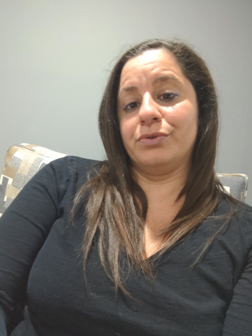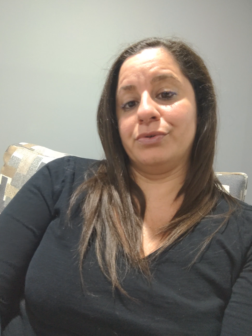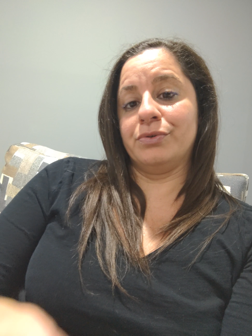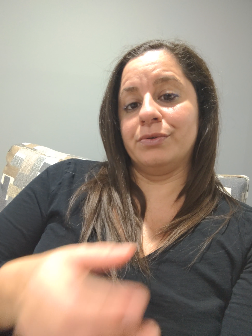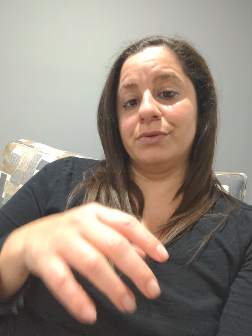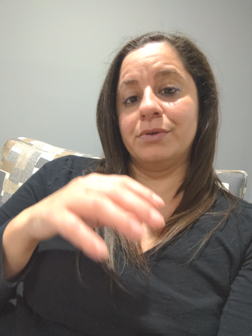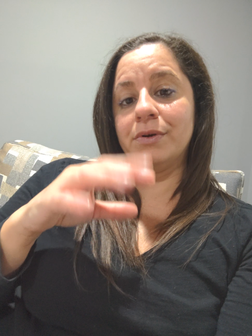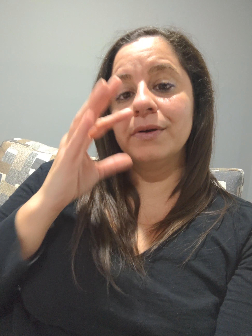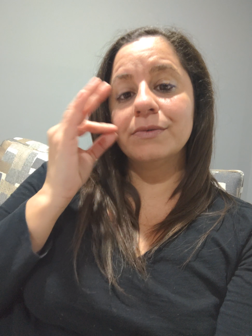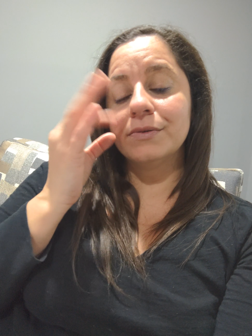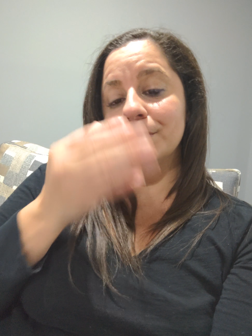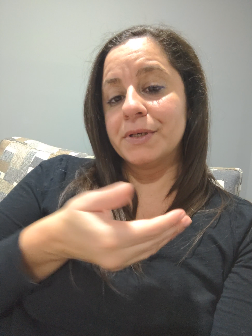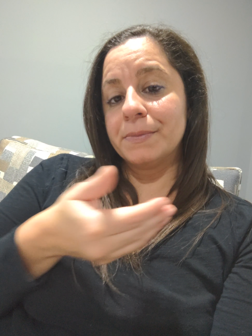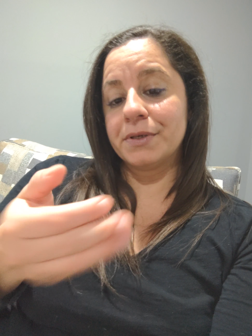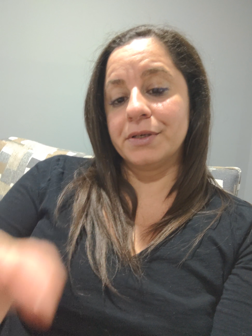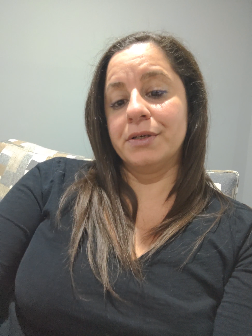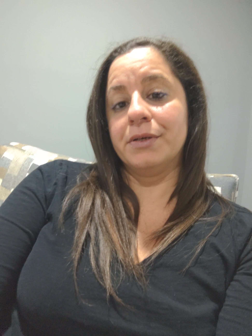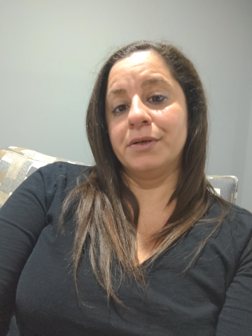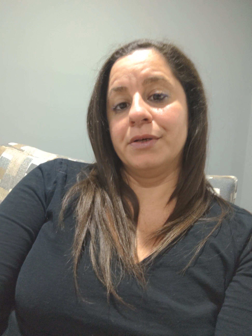kitty